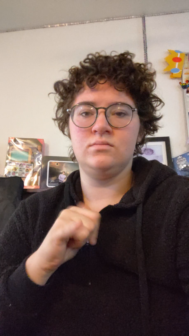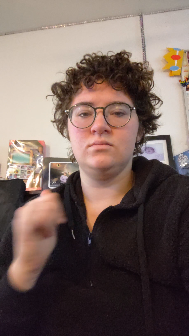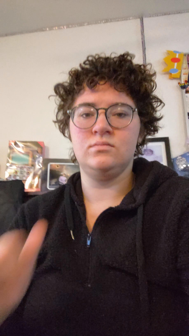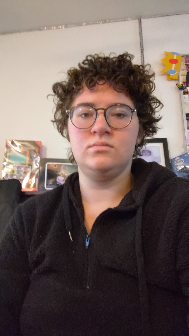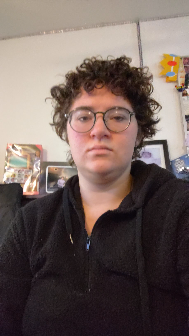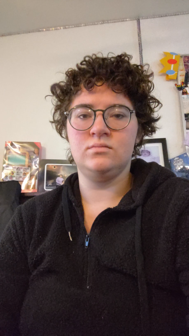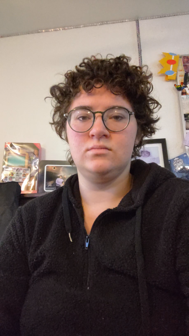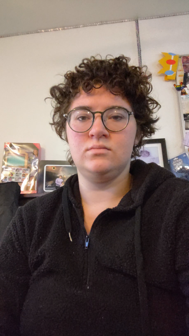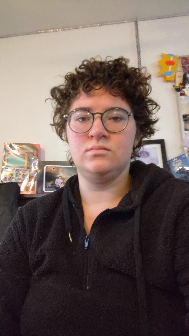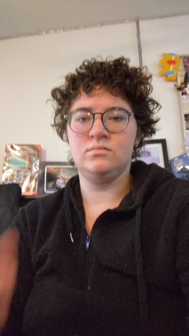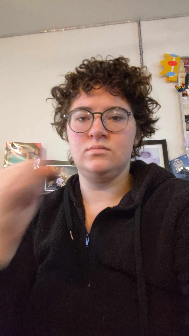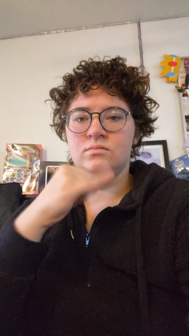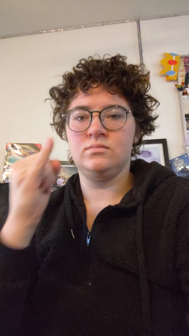draw